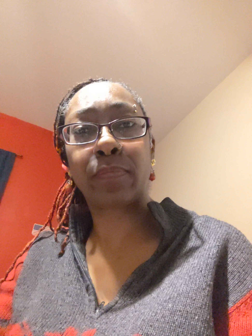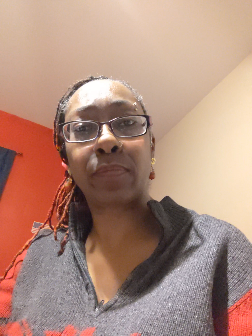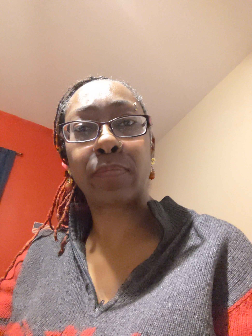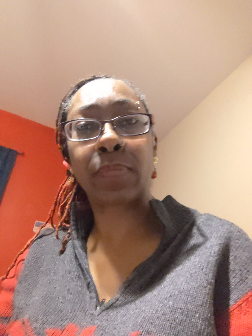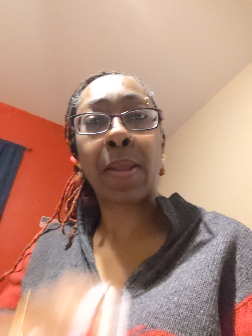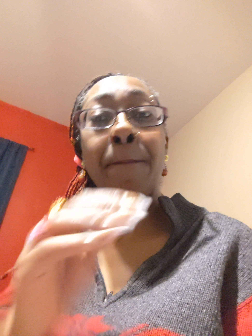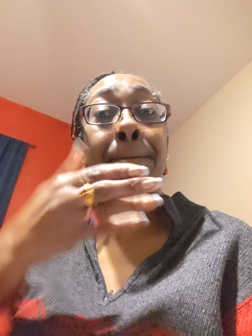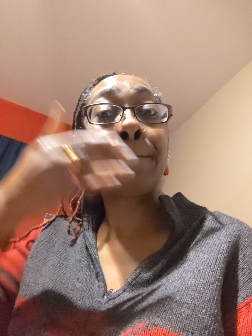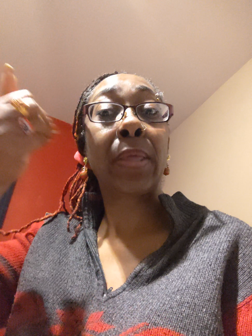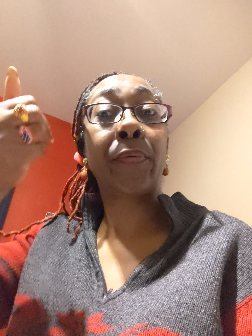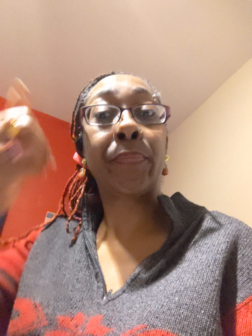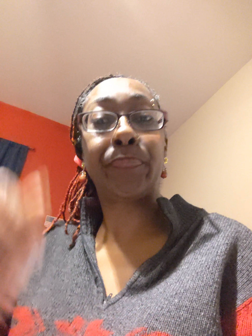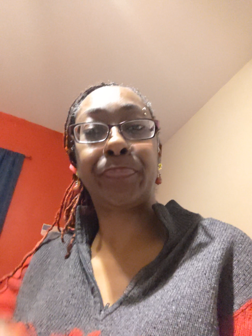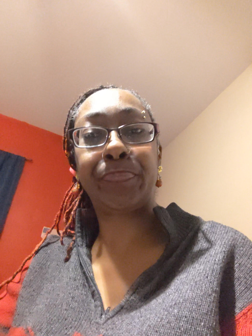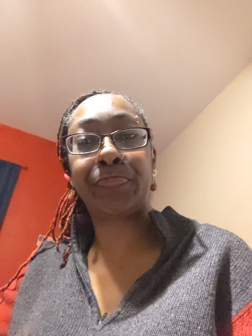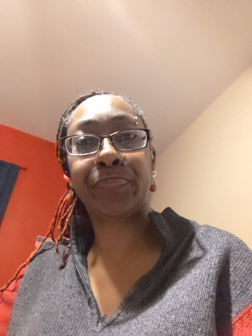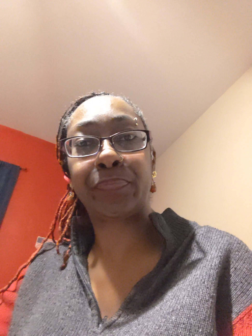better